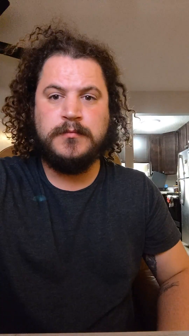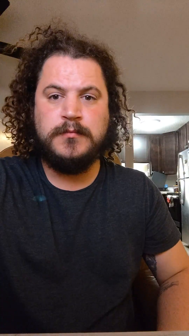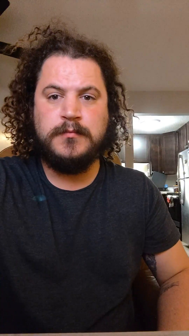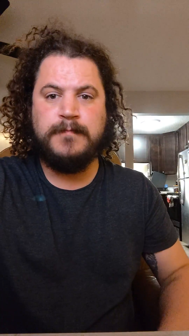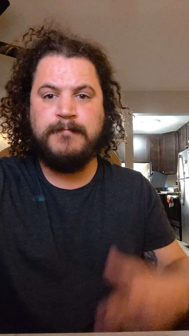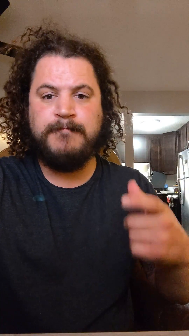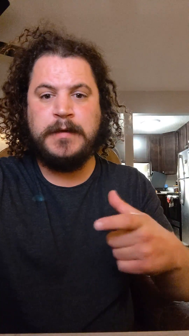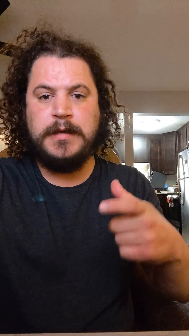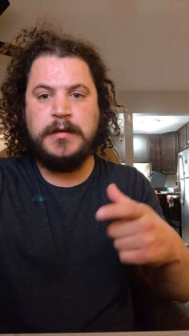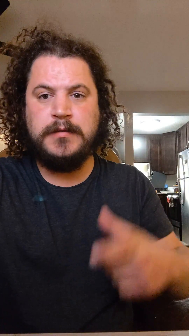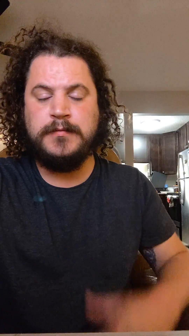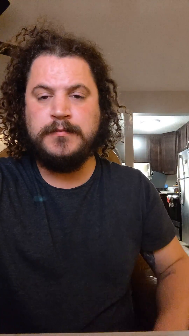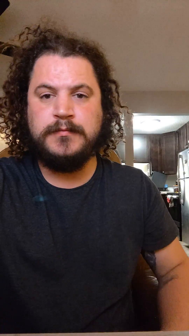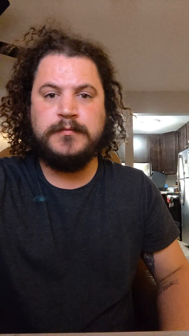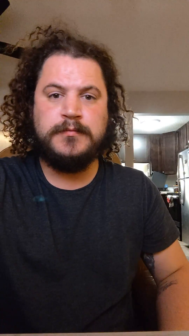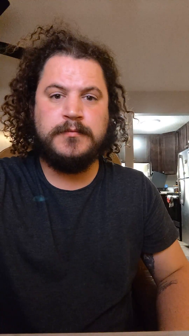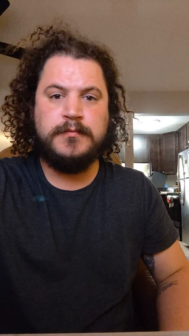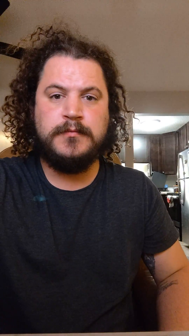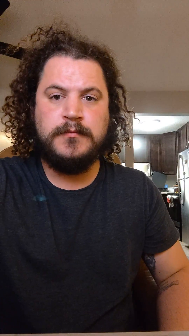plate